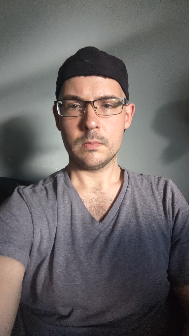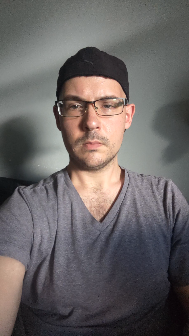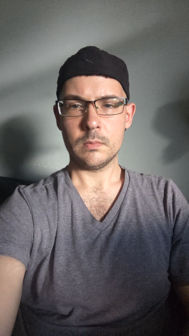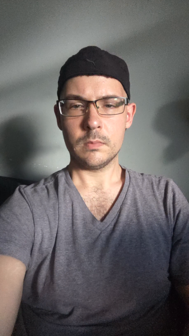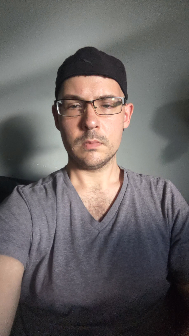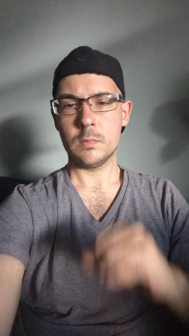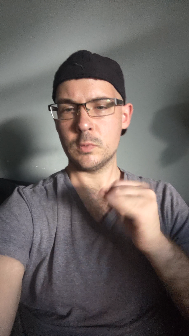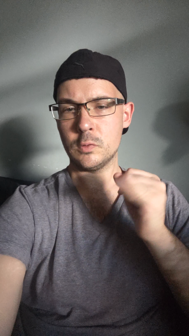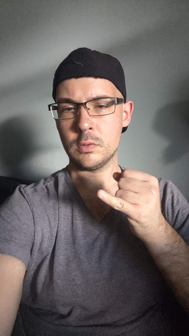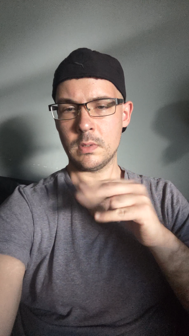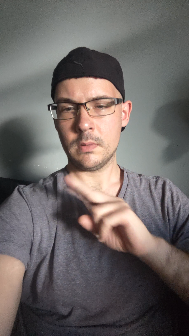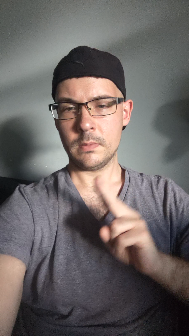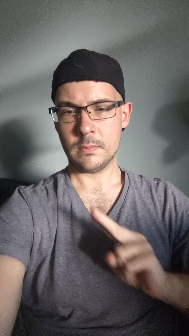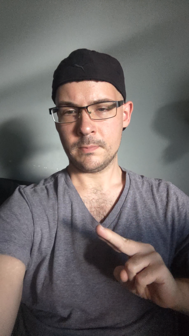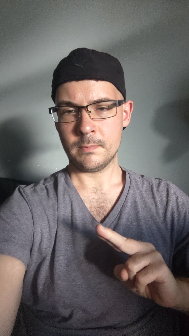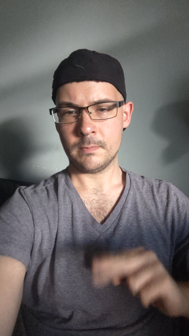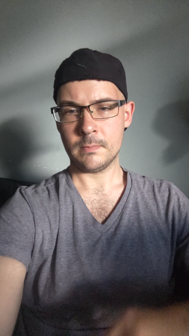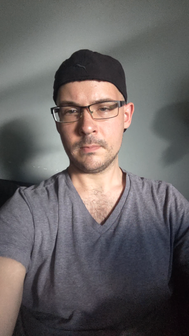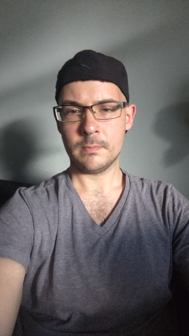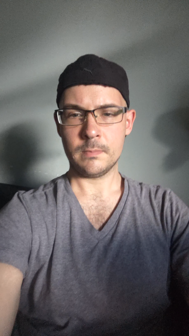jelly